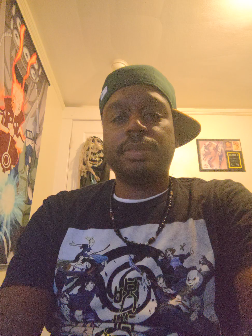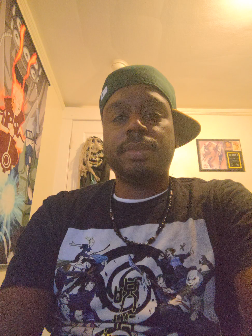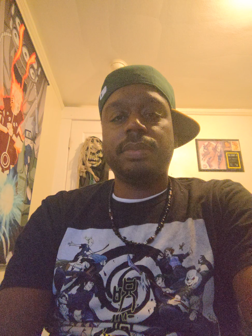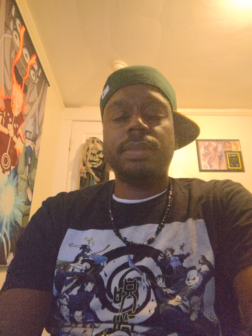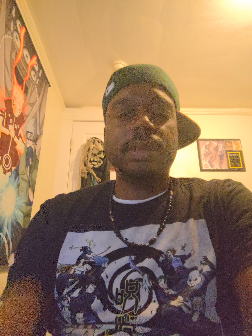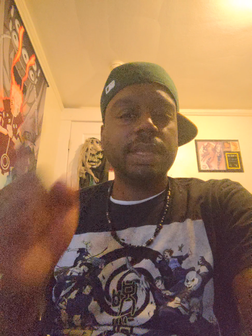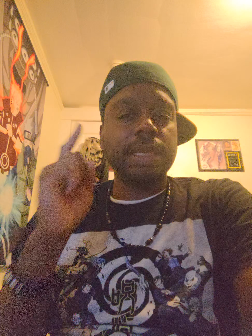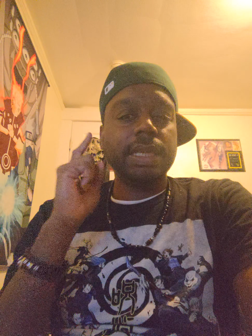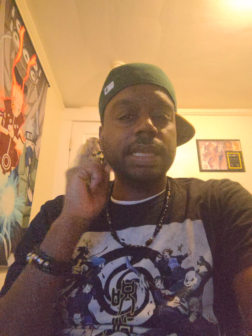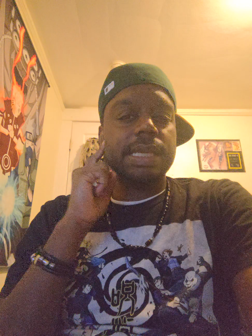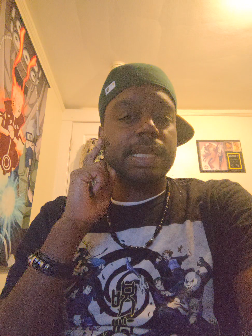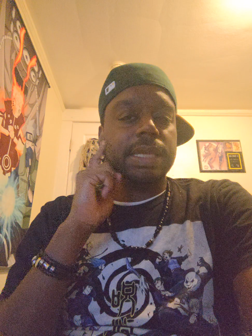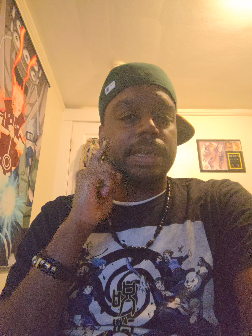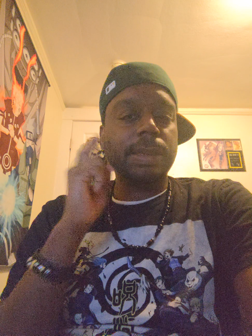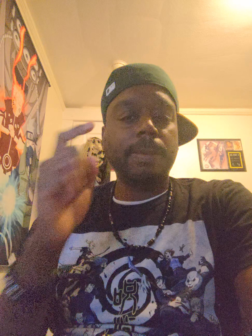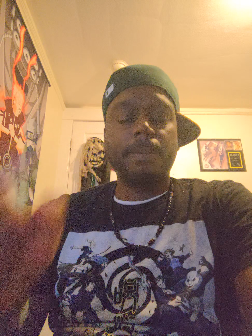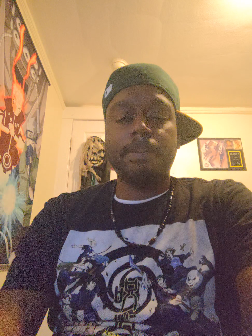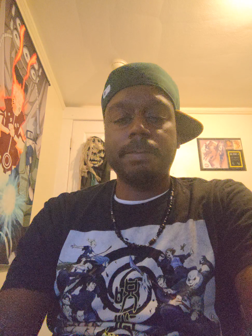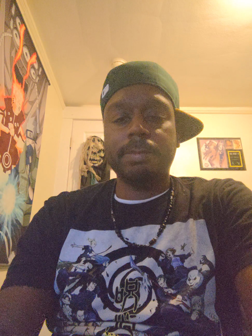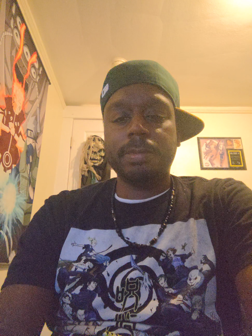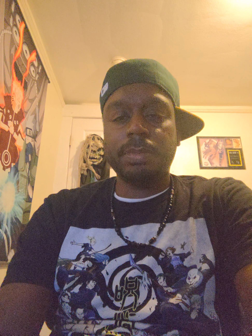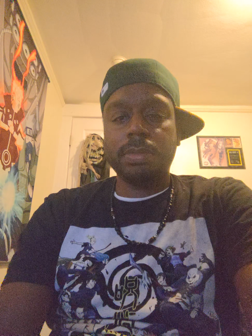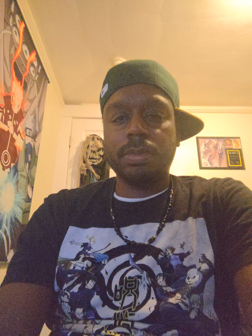hear